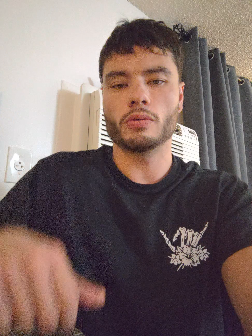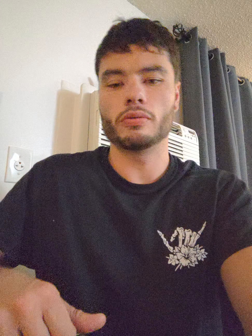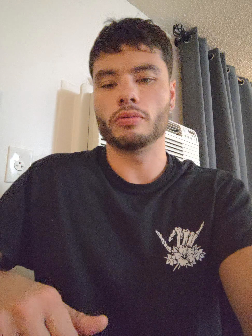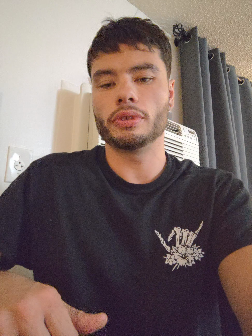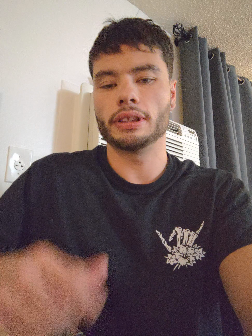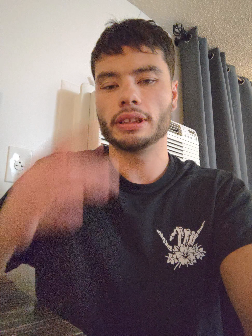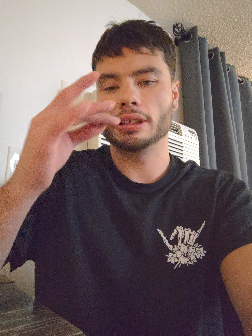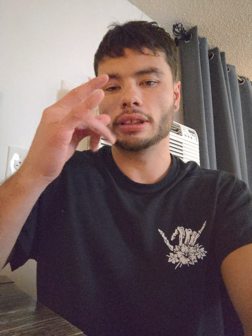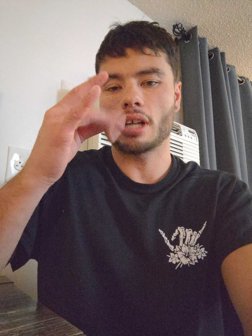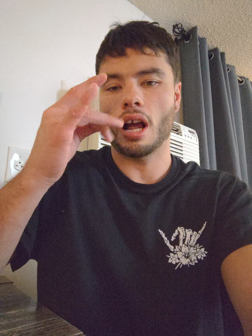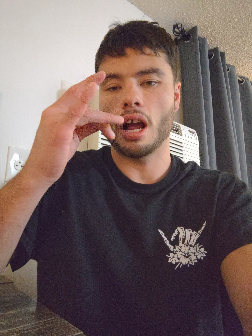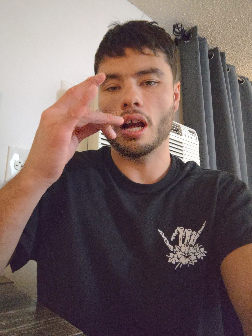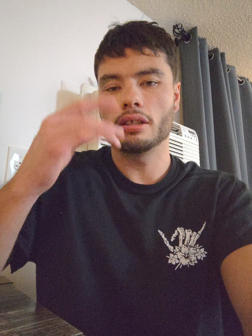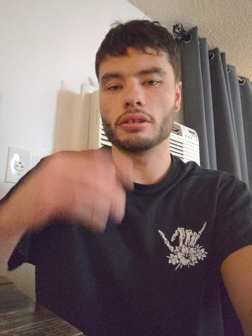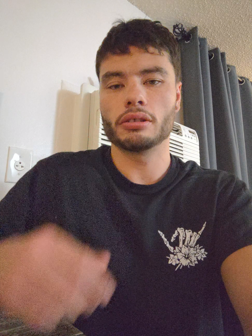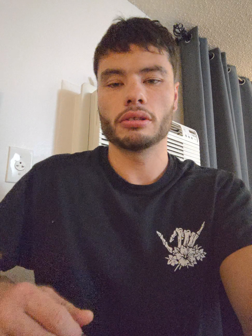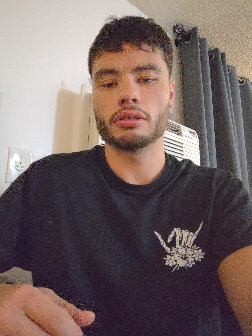snack